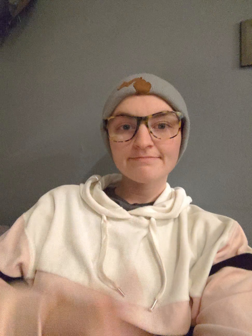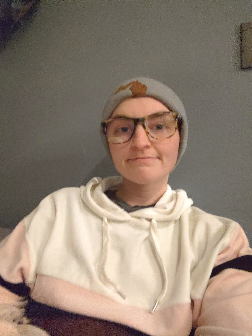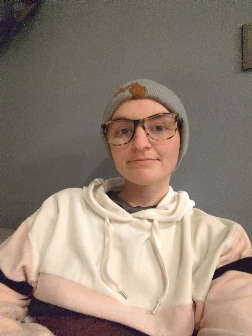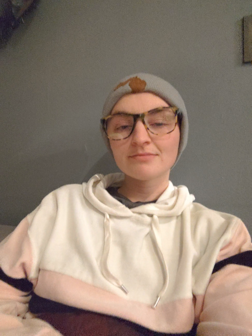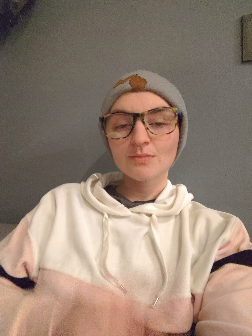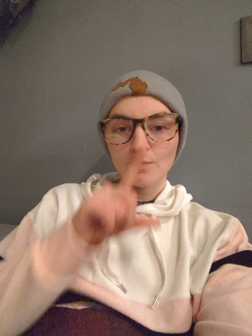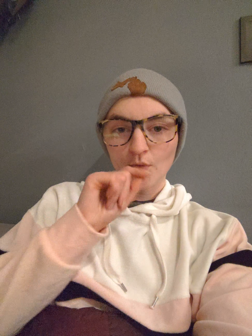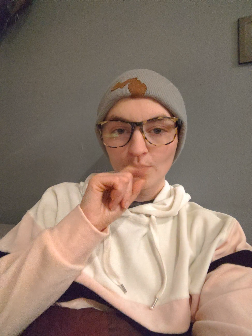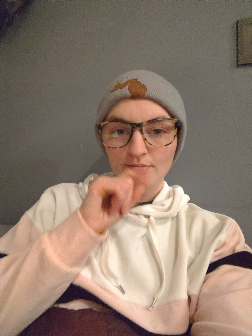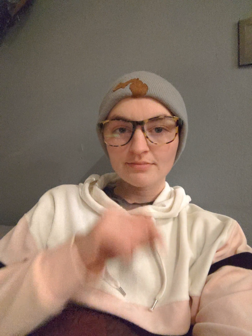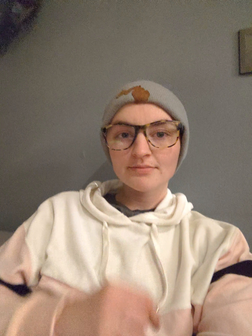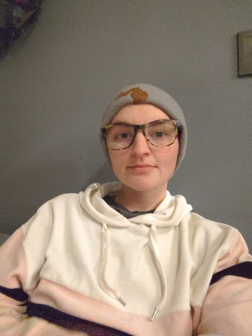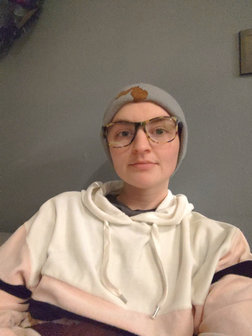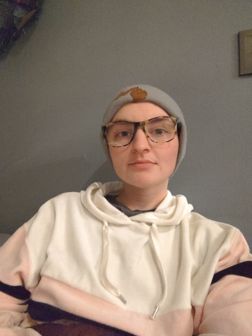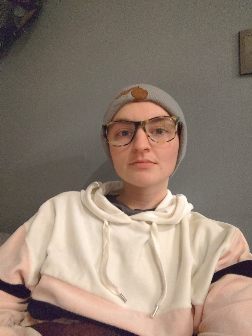bird